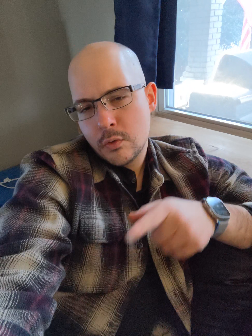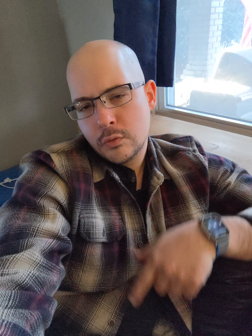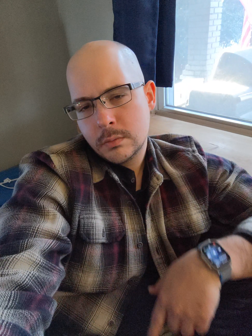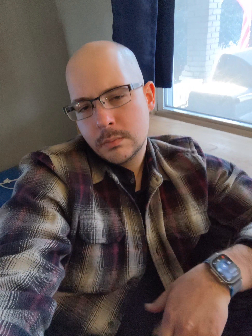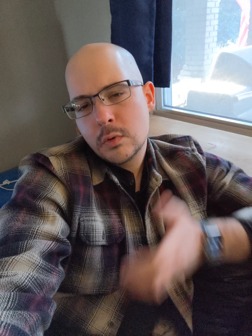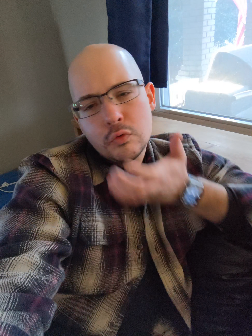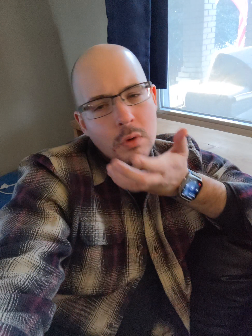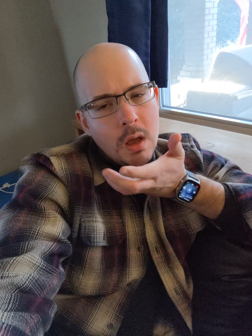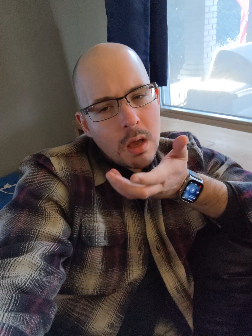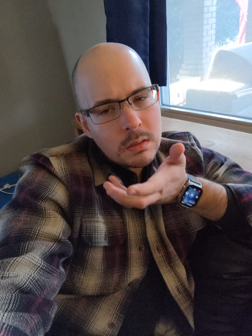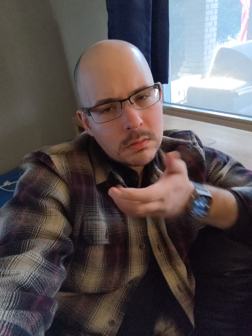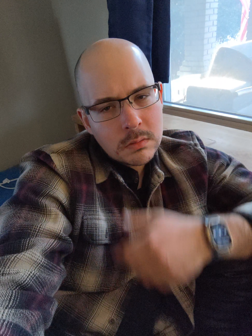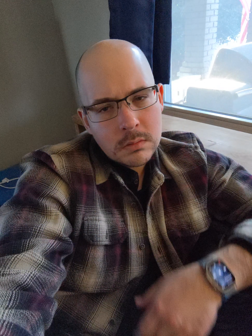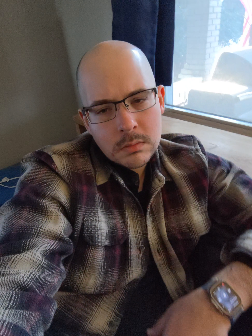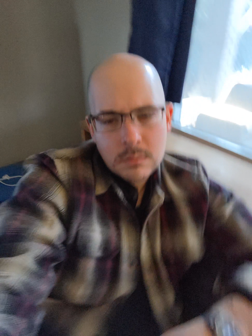grass